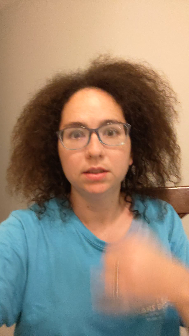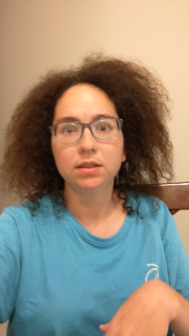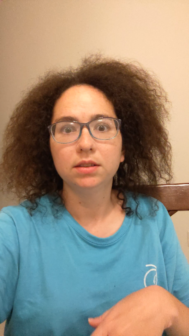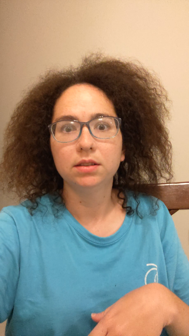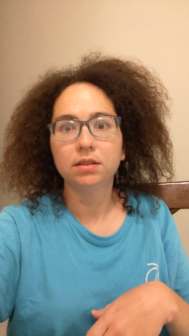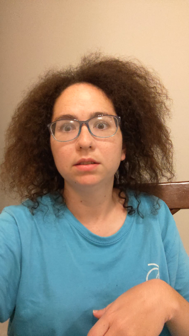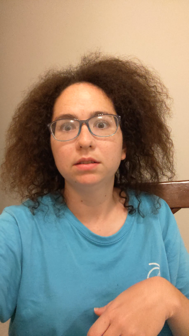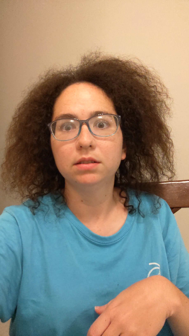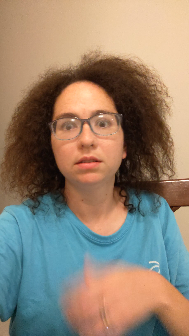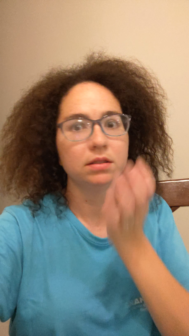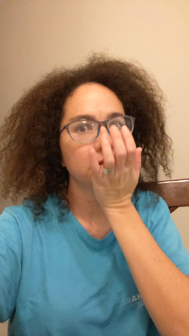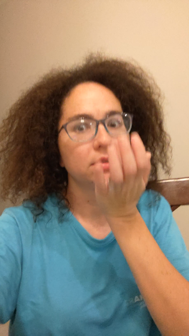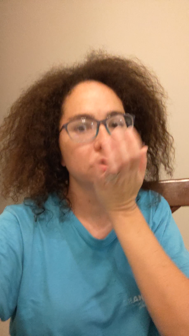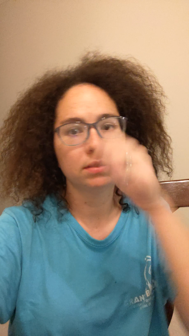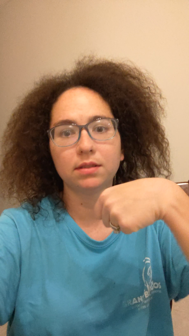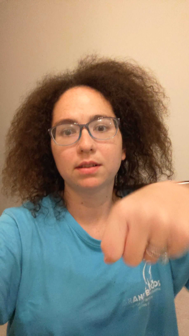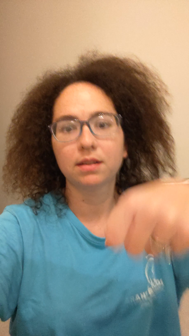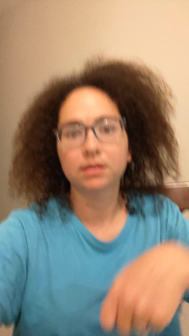lawn mower